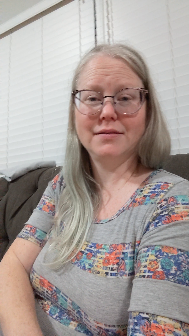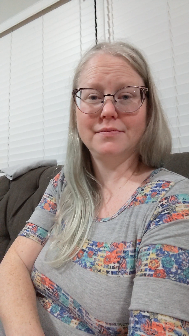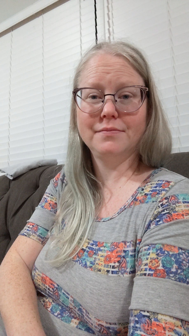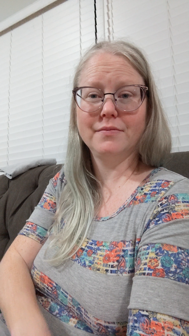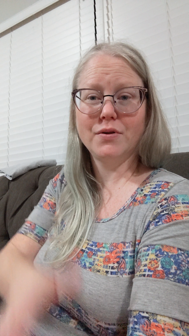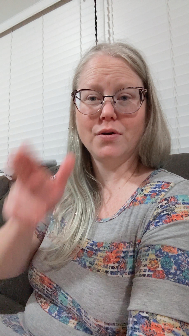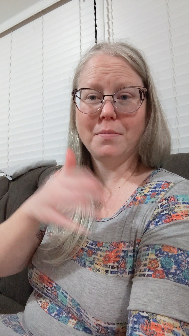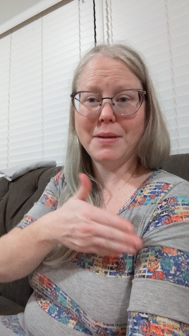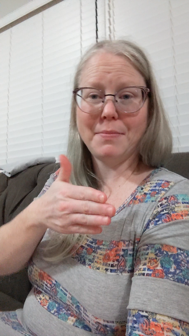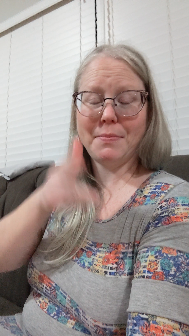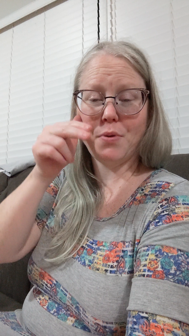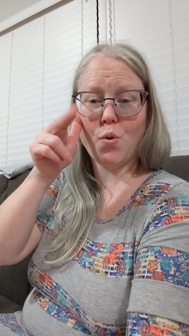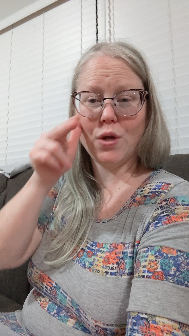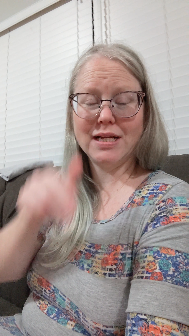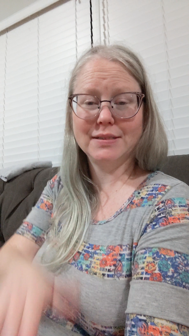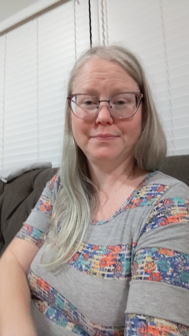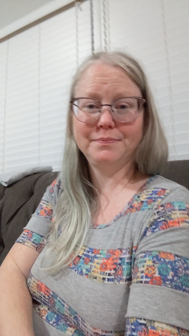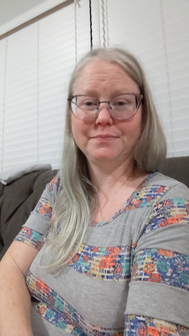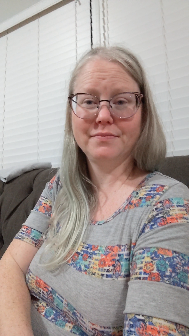pony